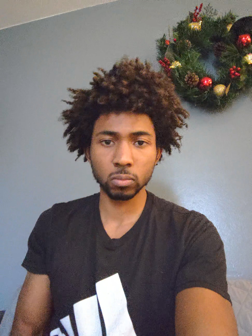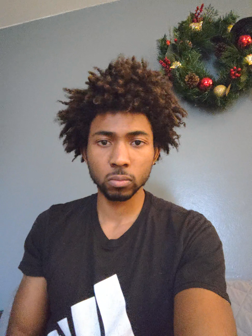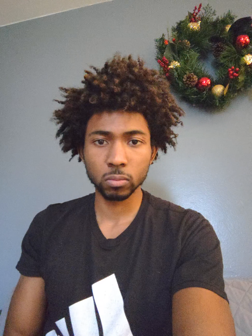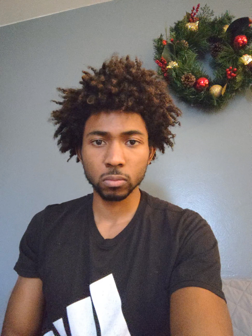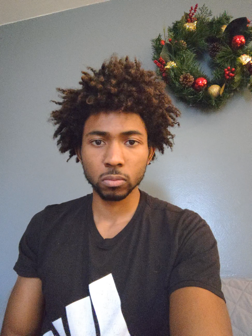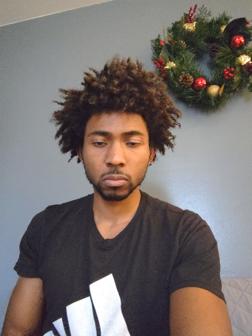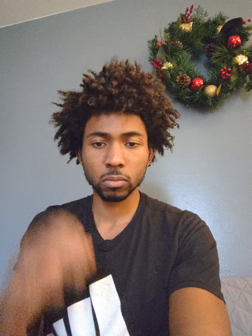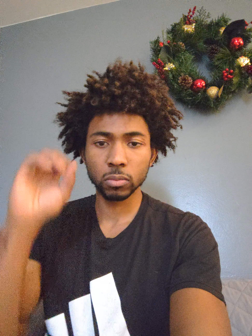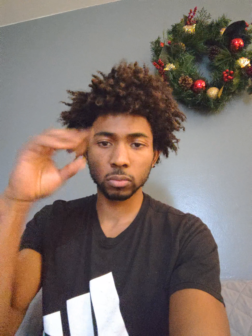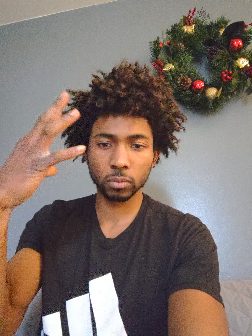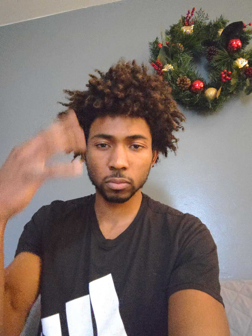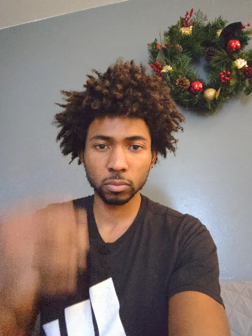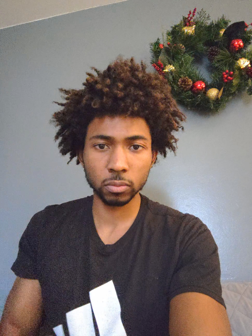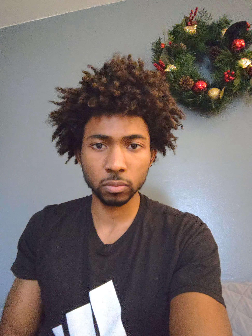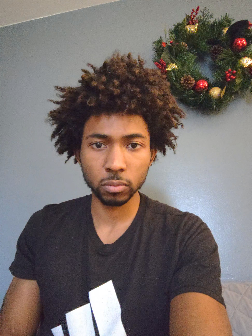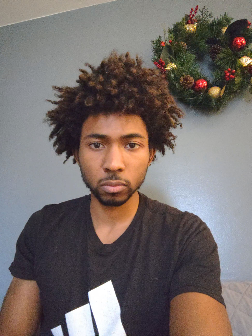sun